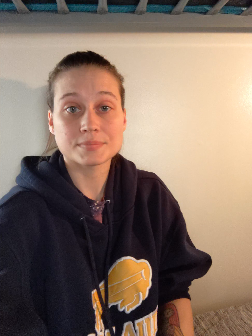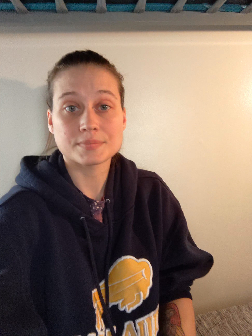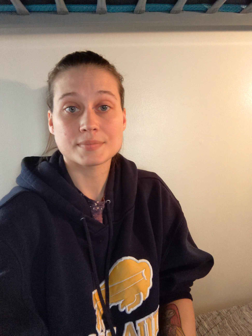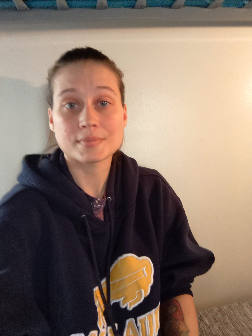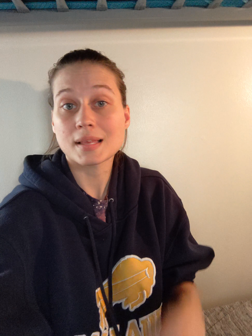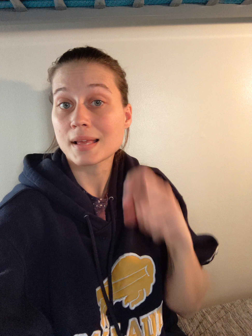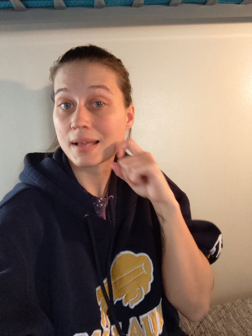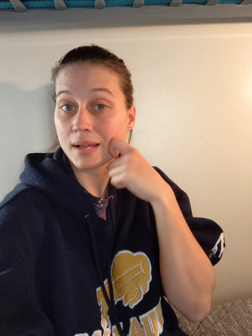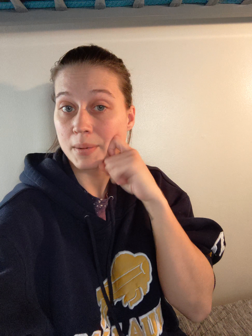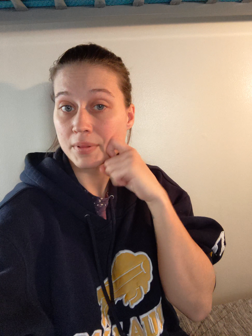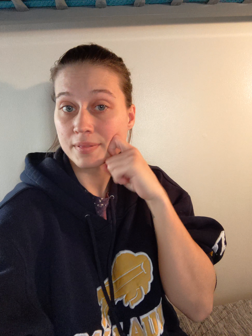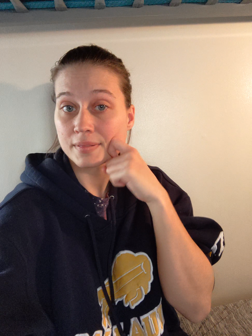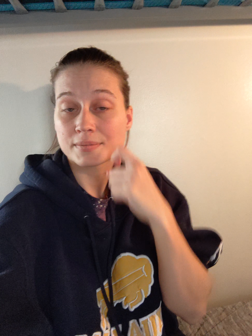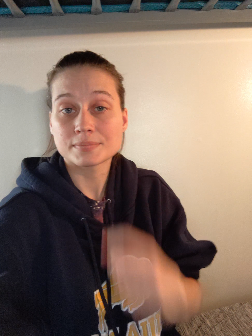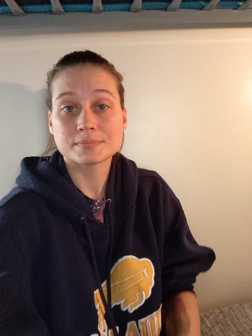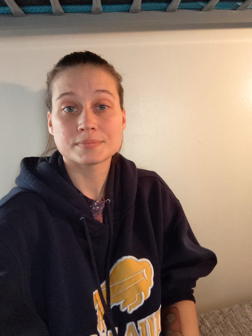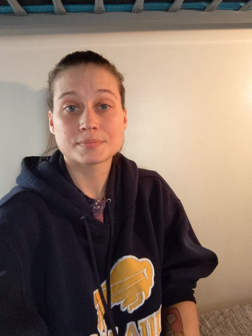apple